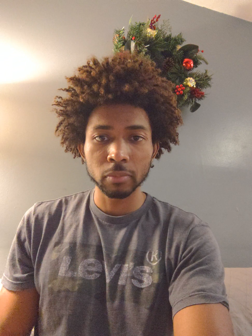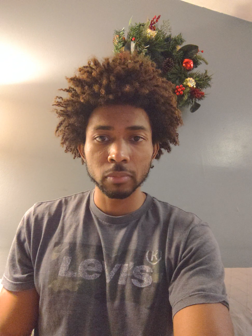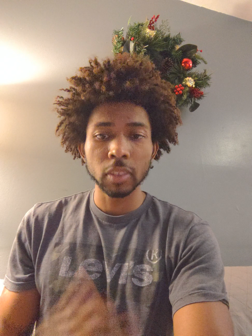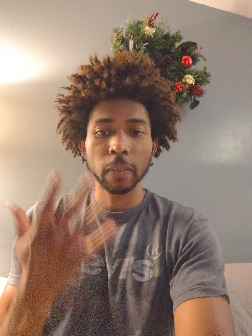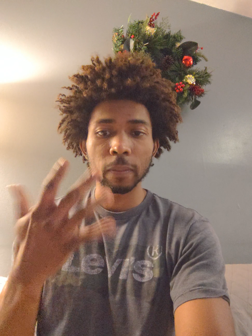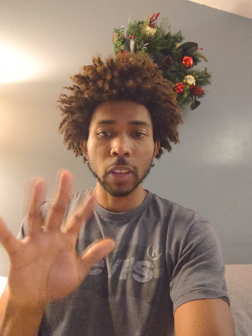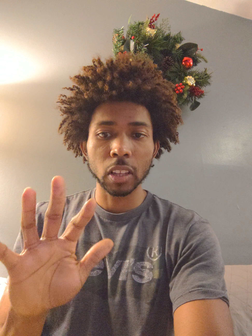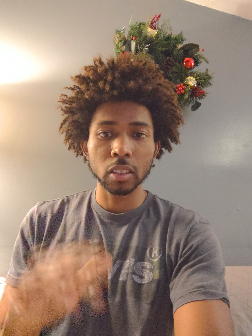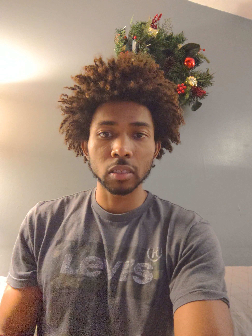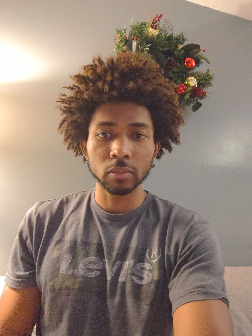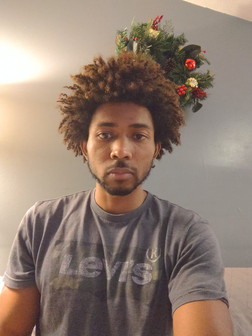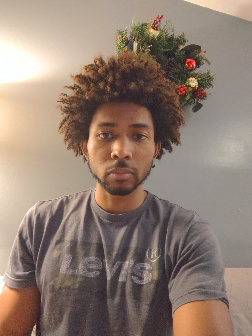finish